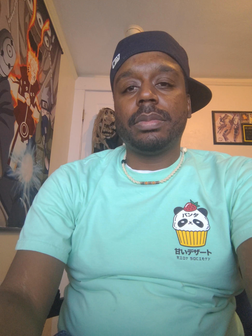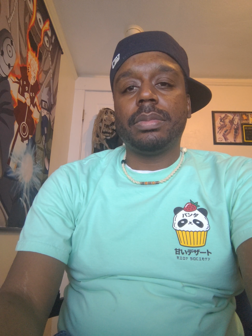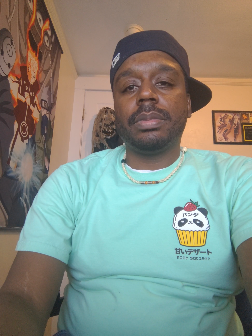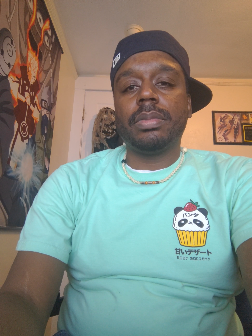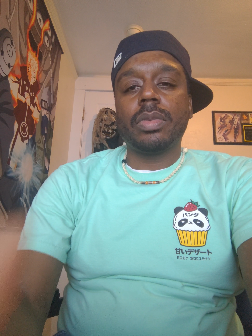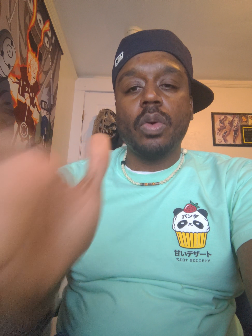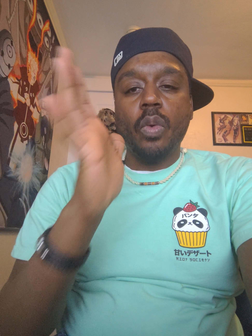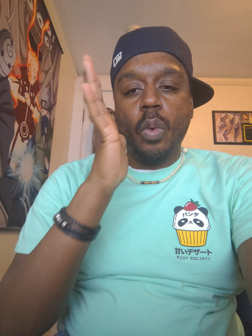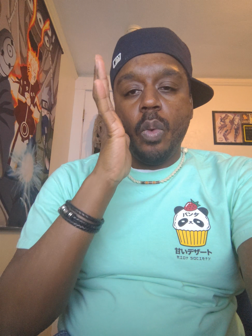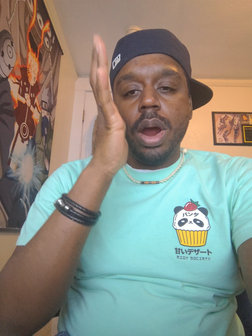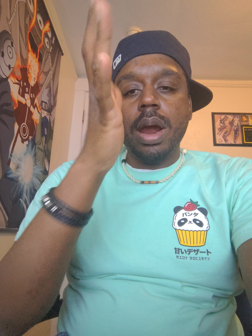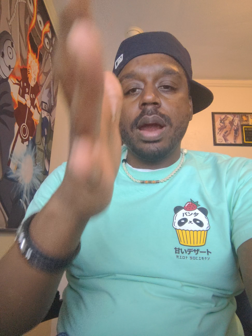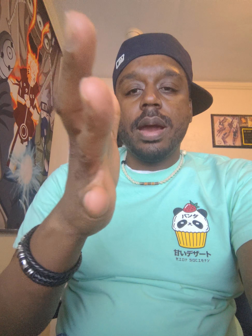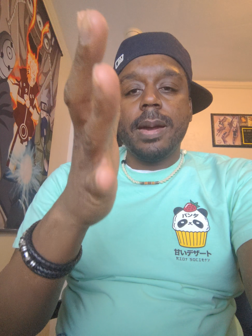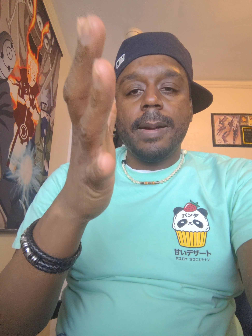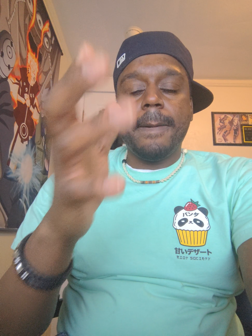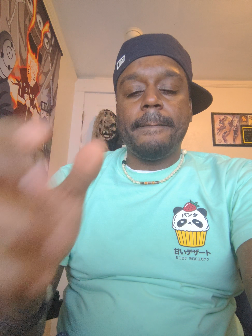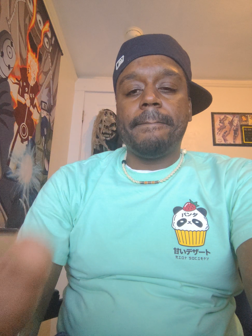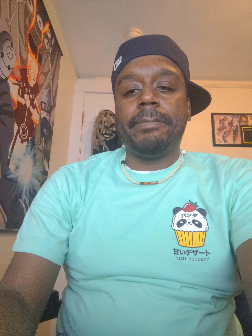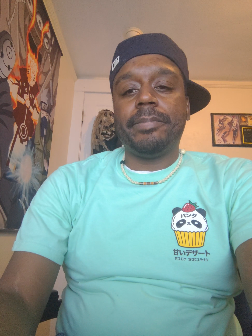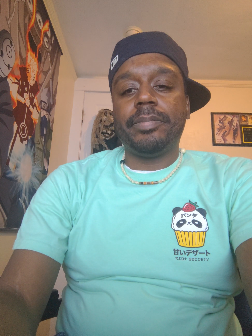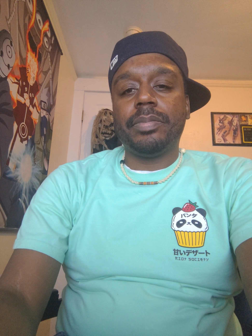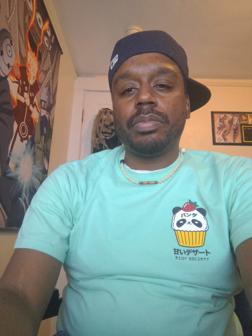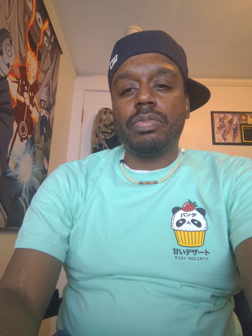will